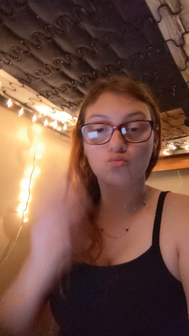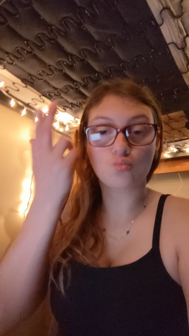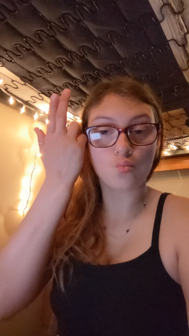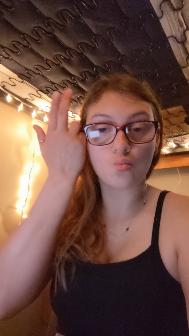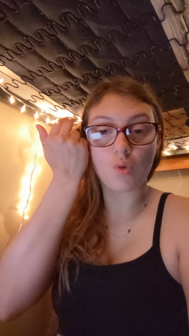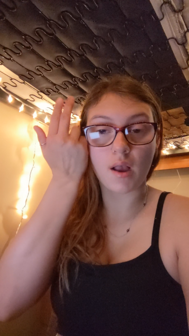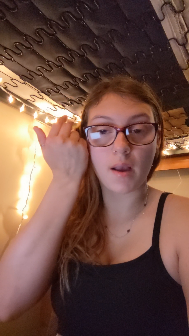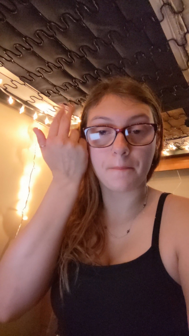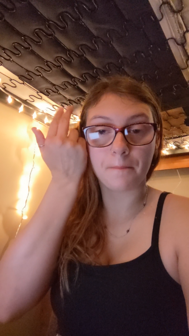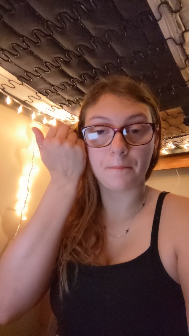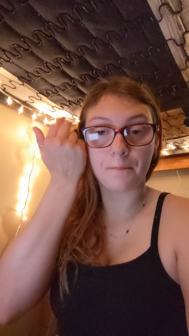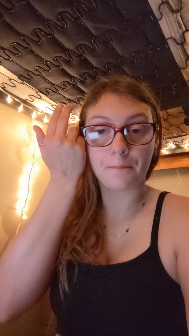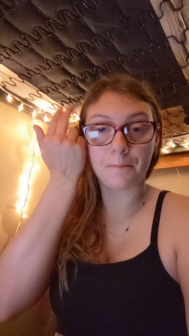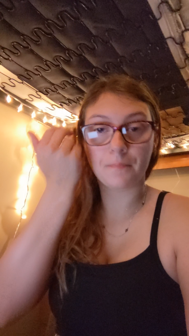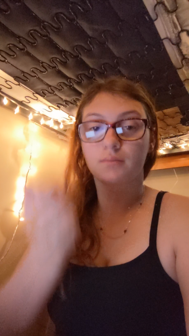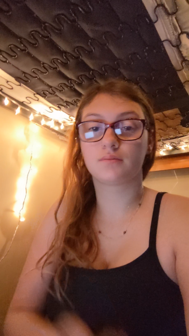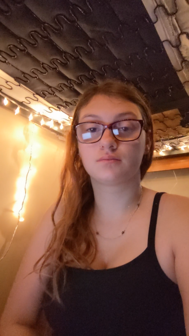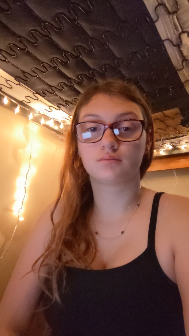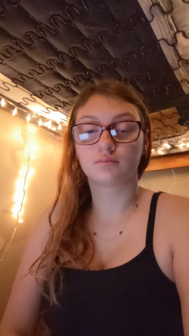rabbit